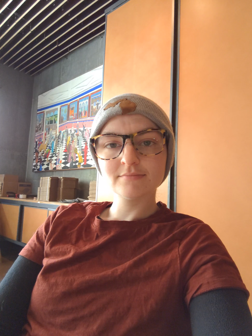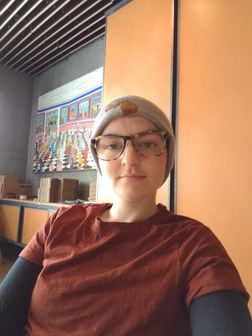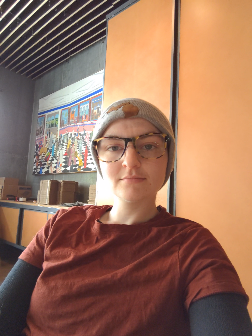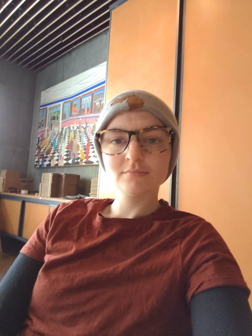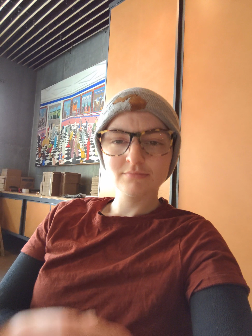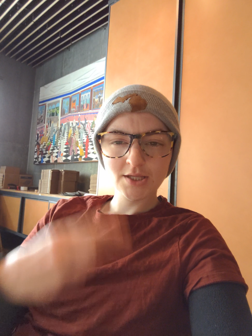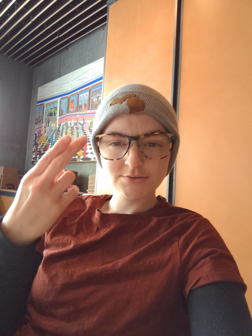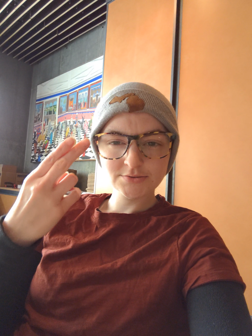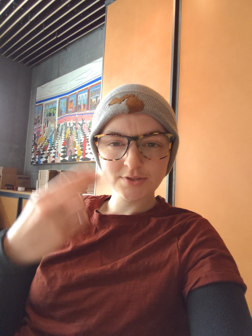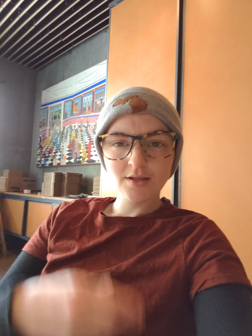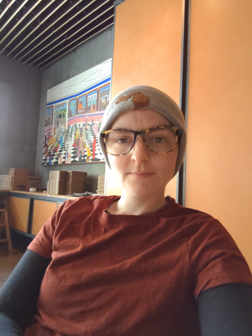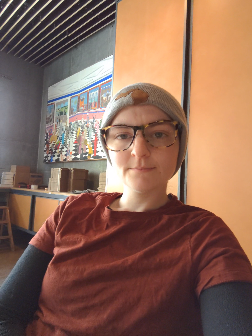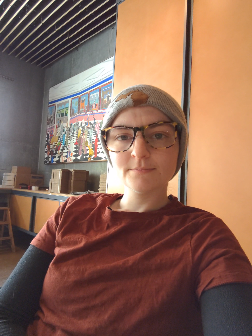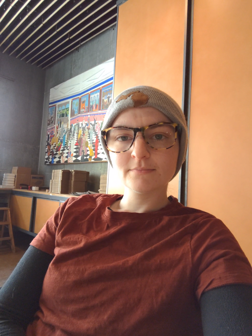high